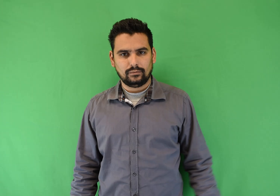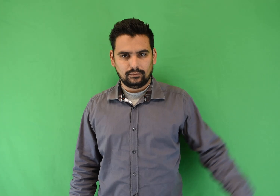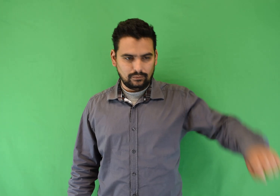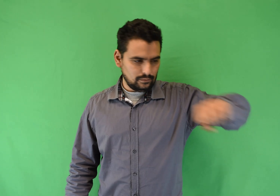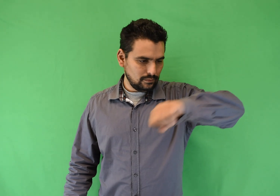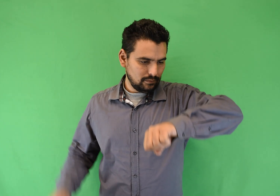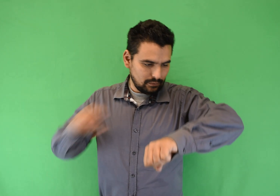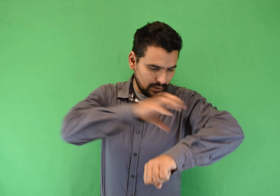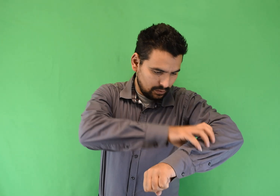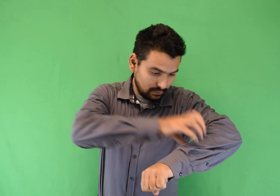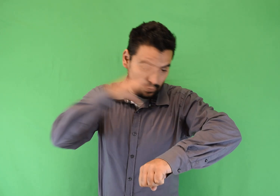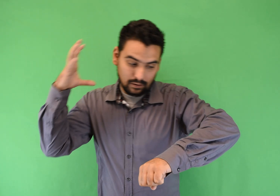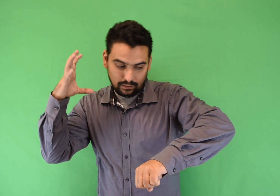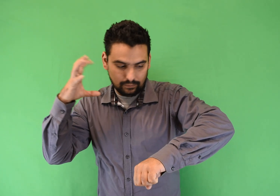brazo hinchado